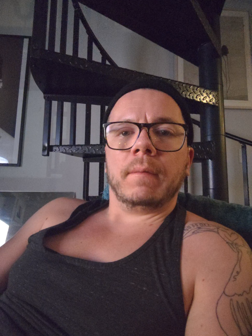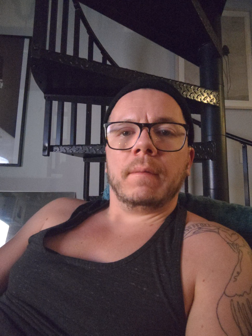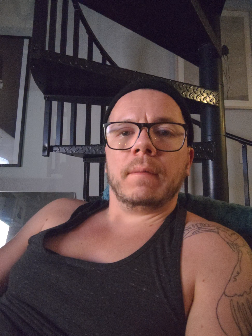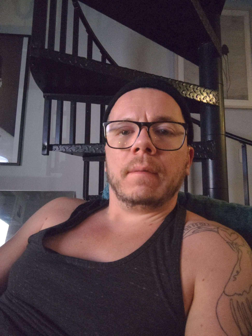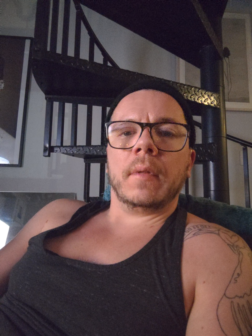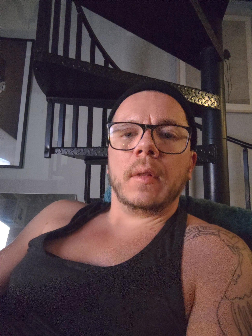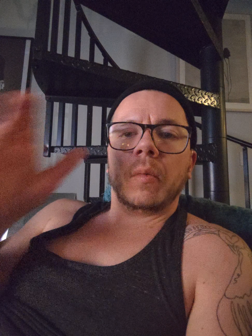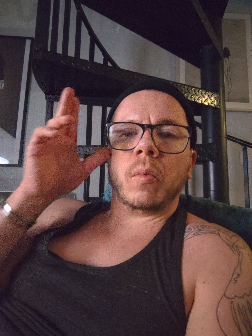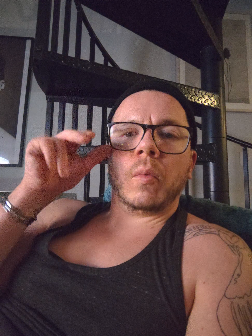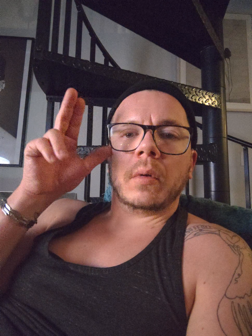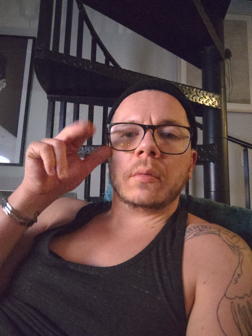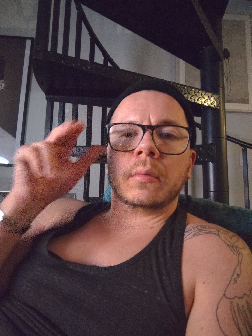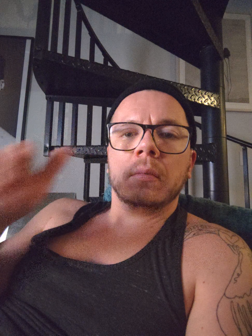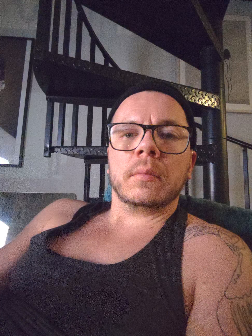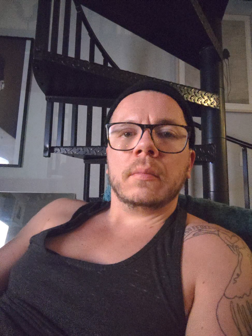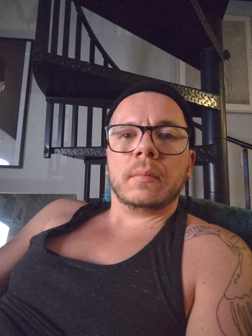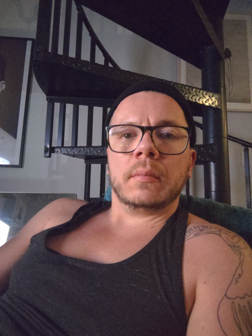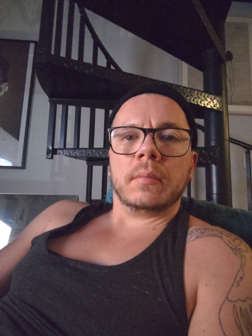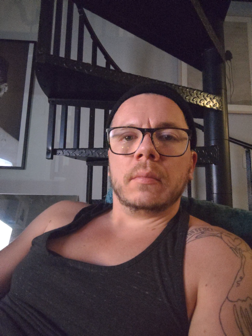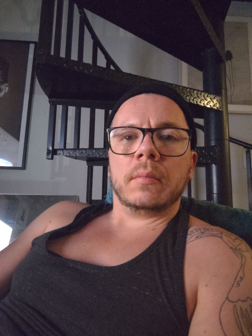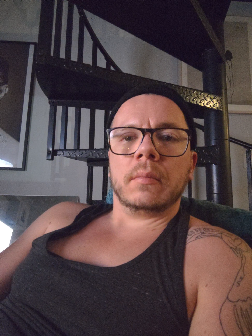horse